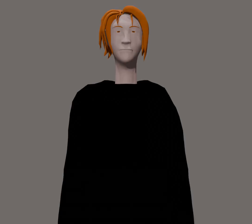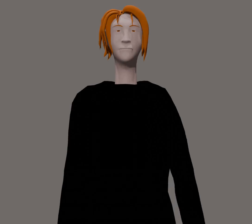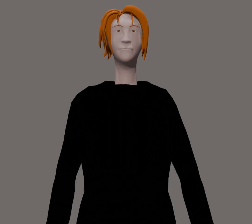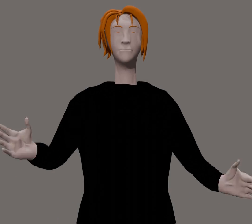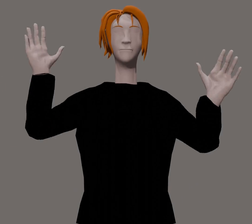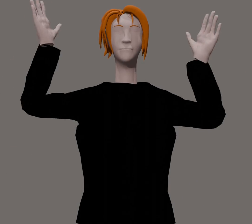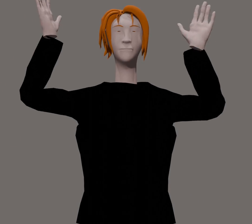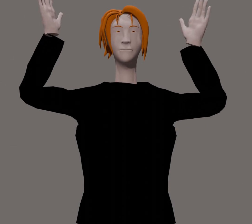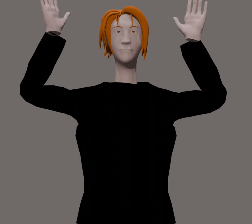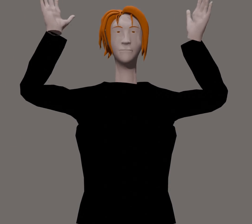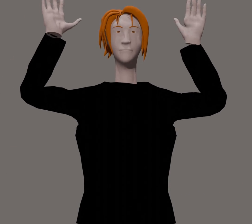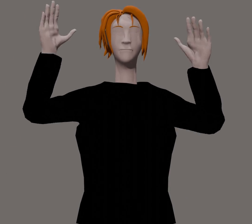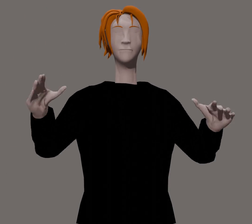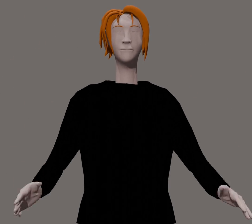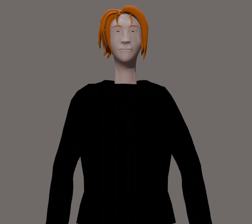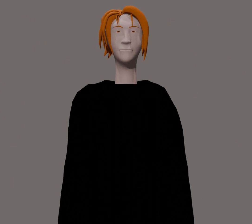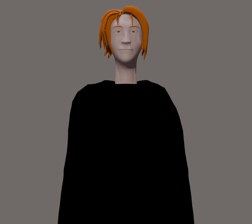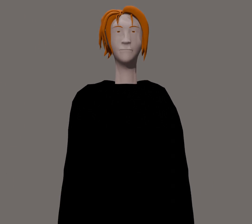Celebrate Deaf Applause